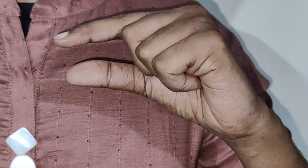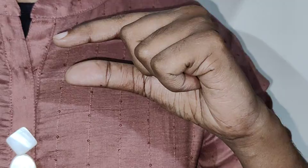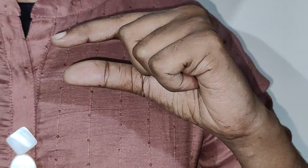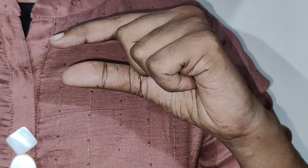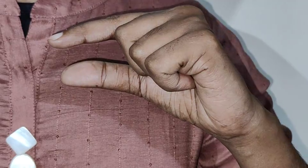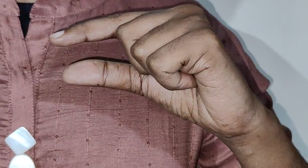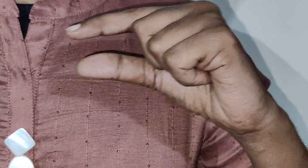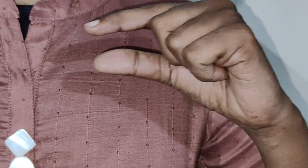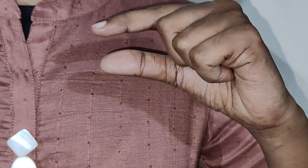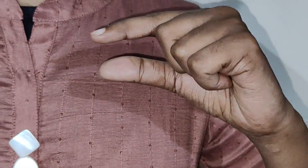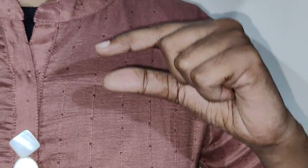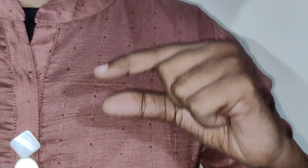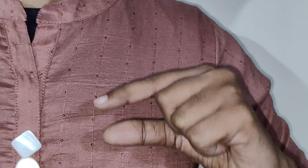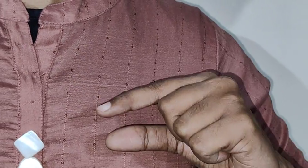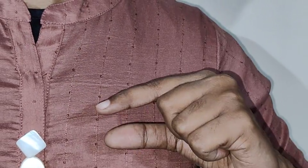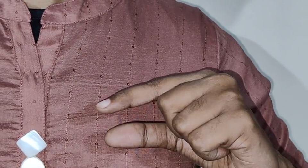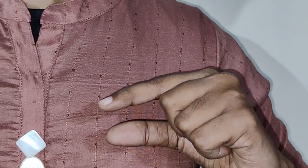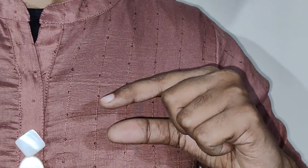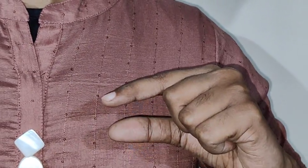ഊ